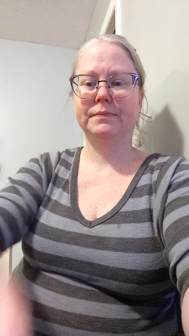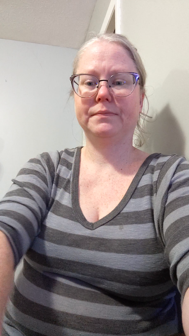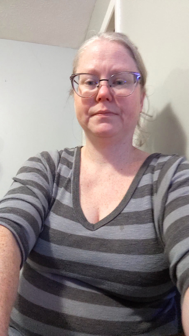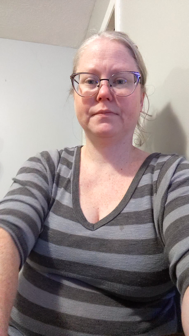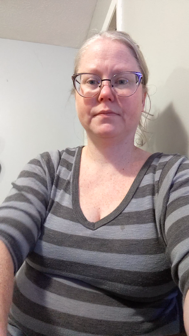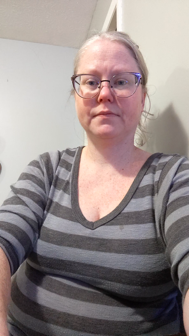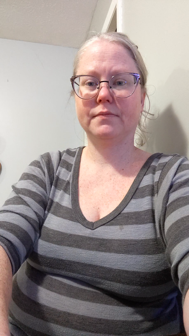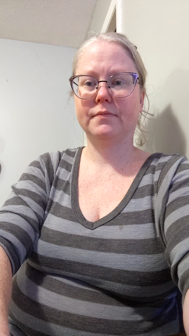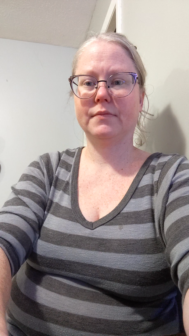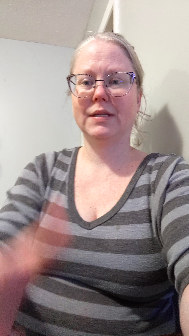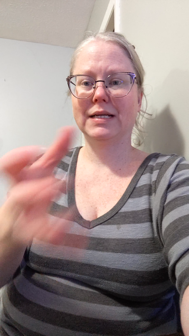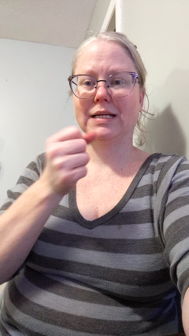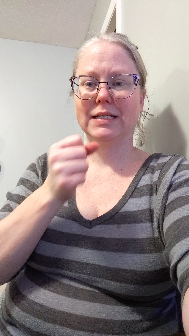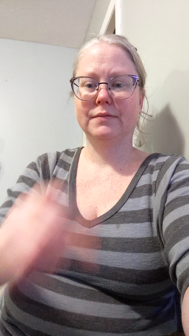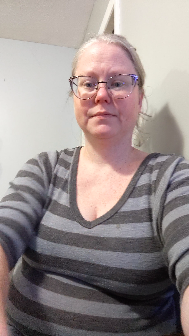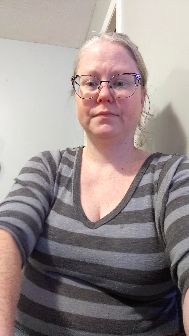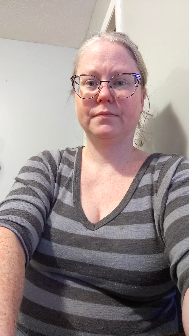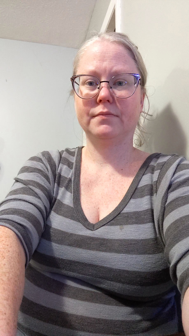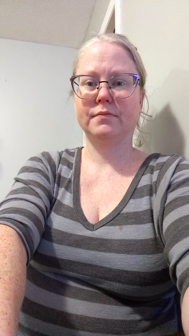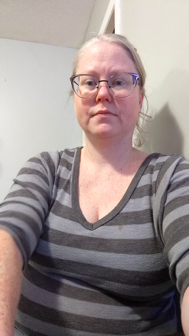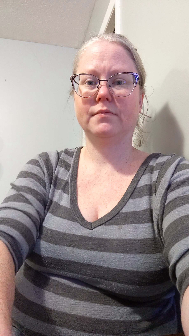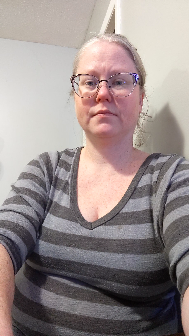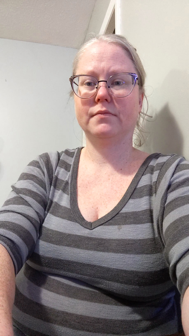get